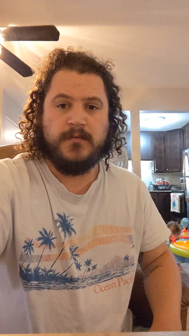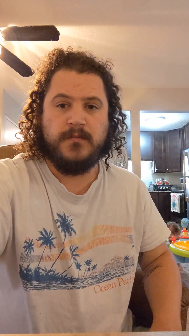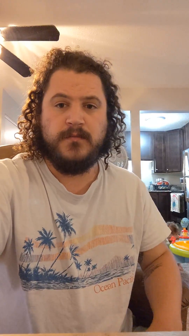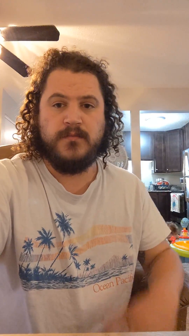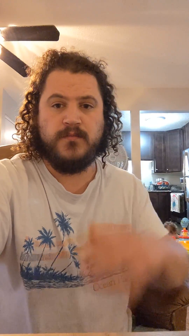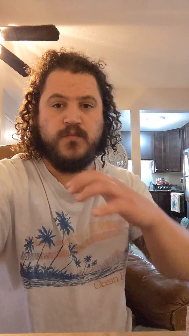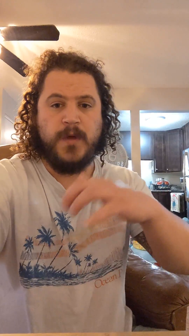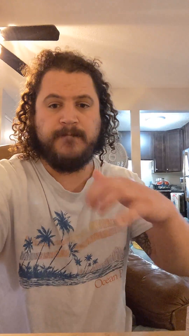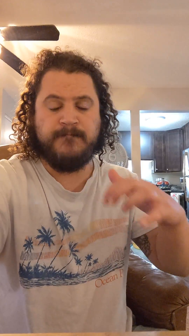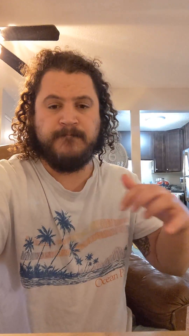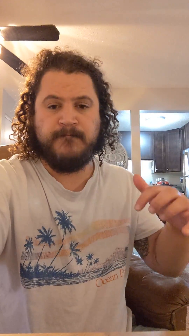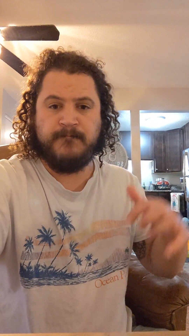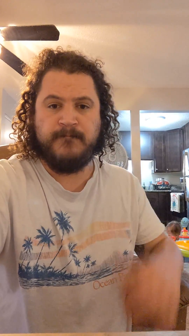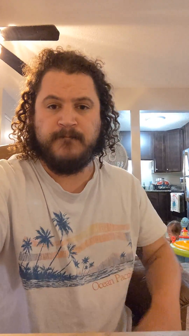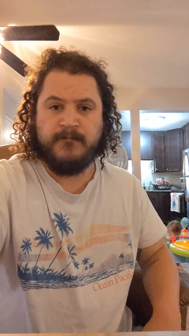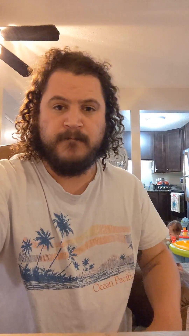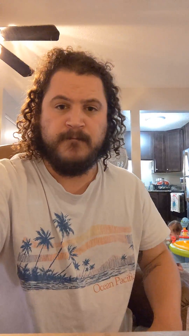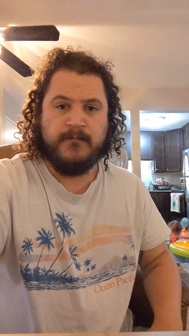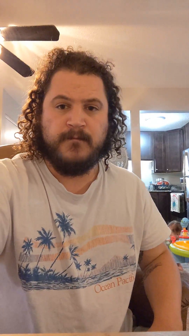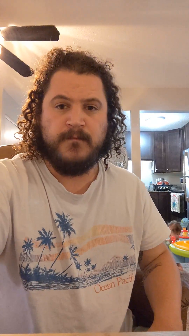grapes